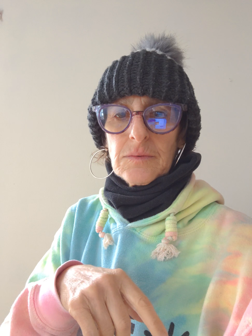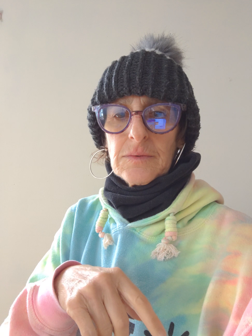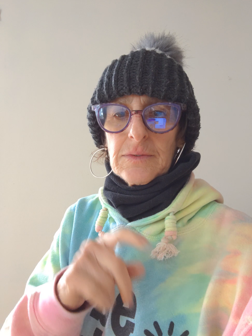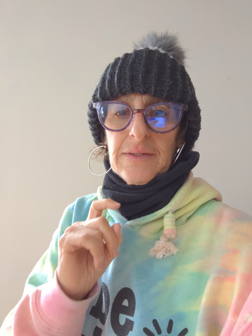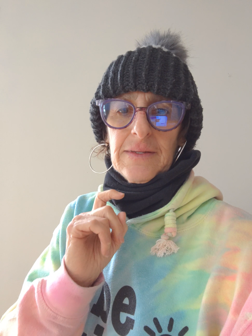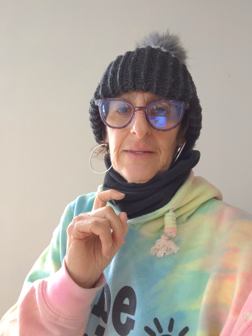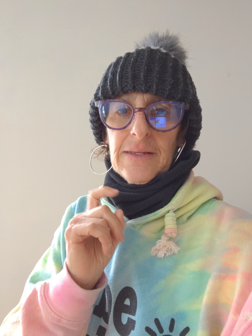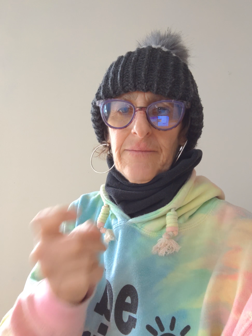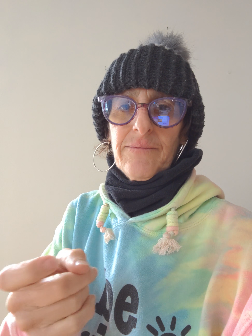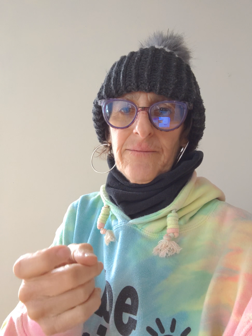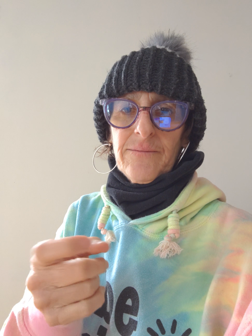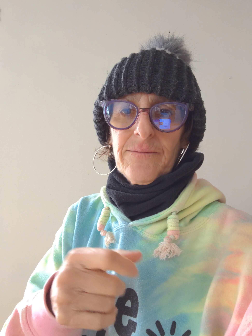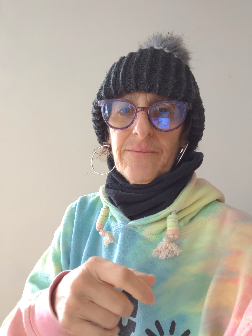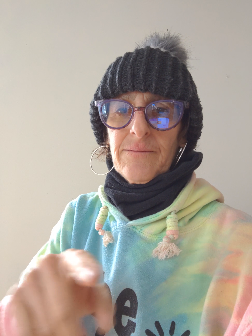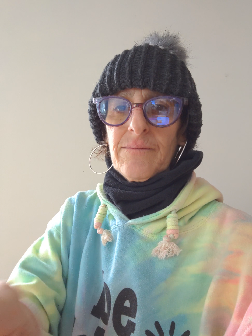gift